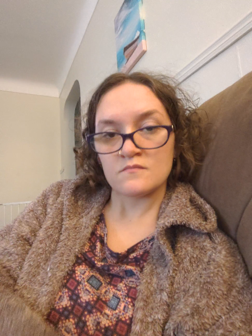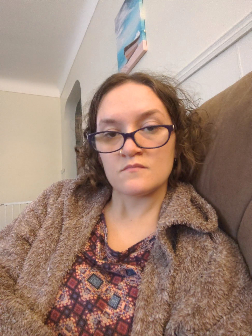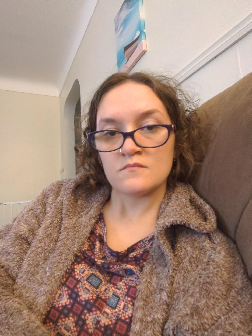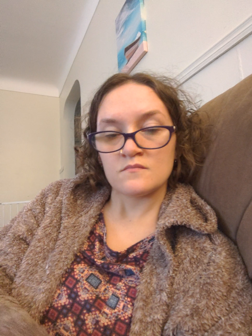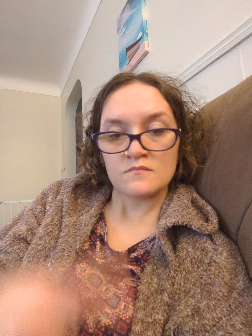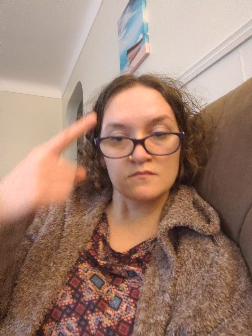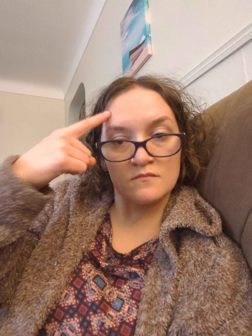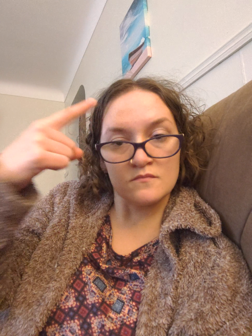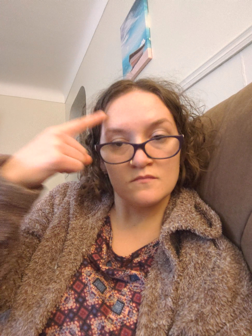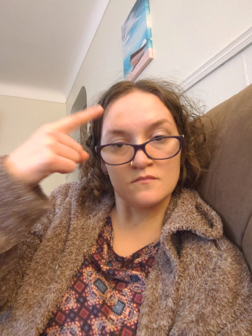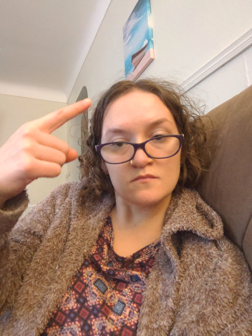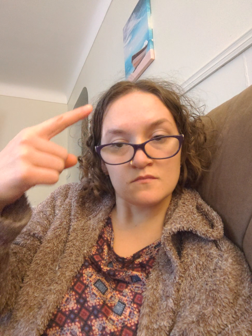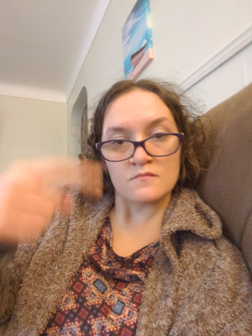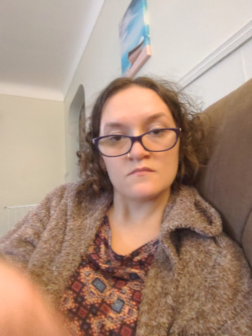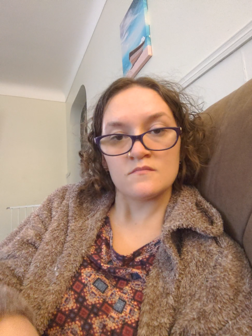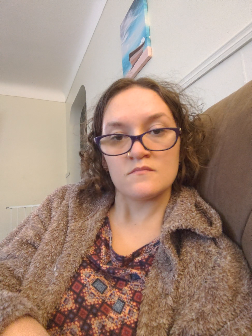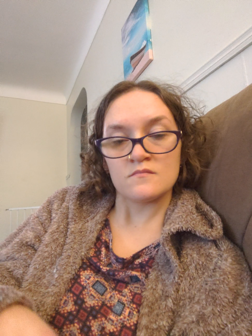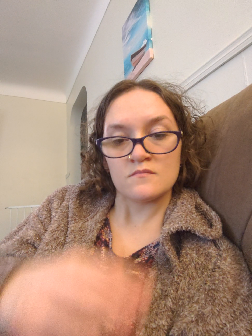penny